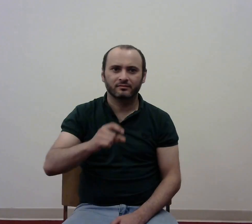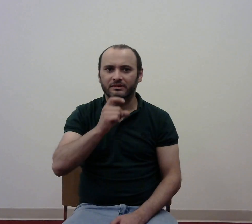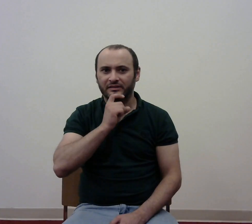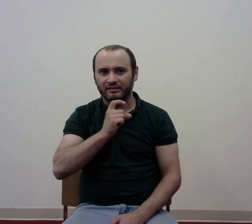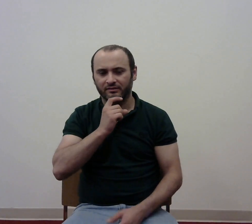universitet